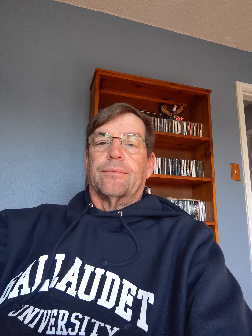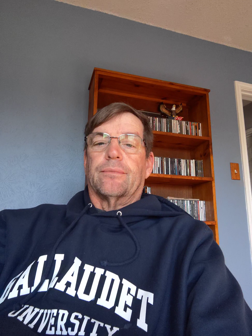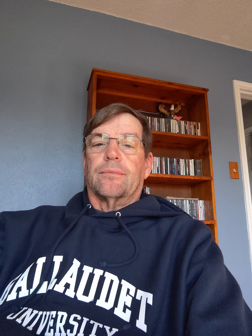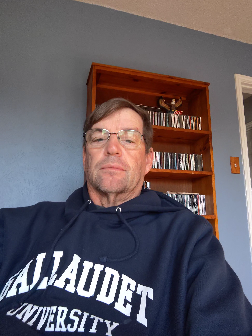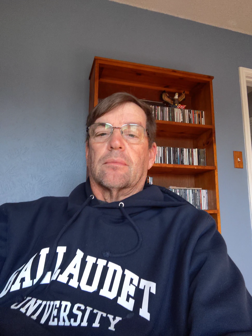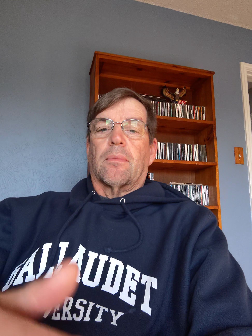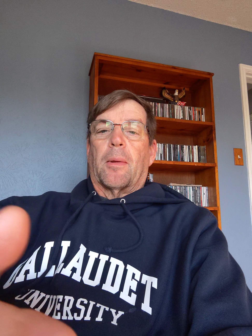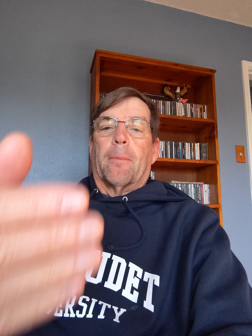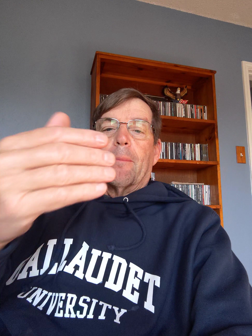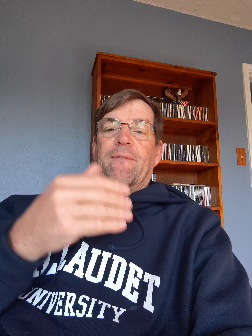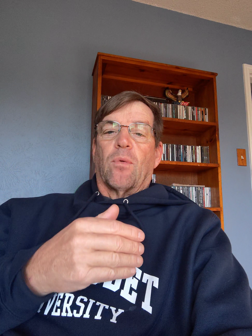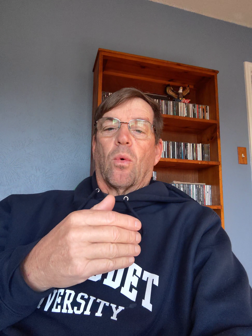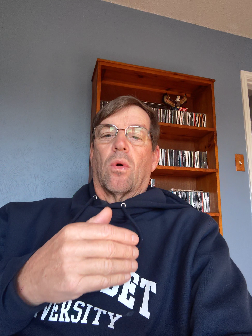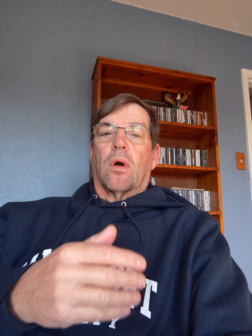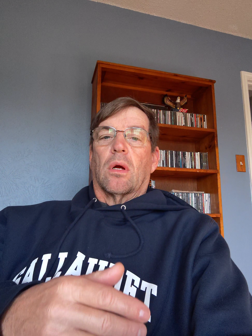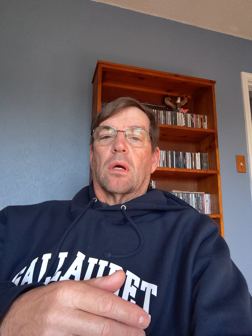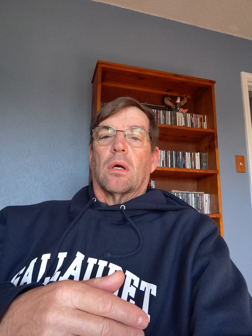before